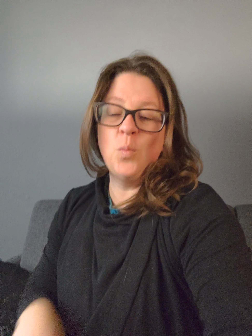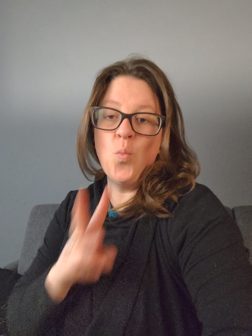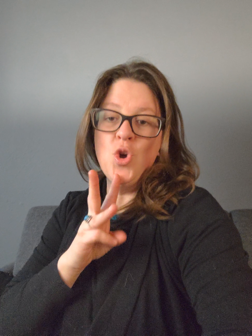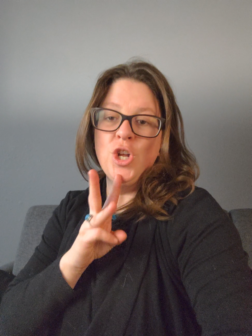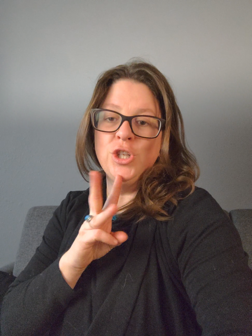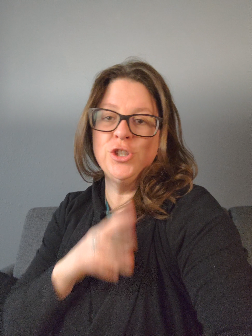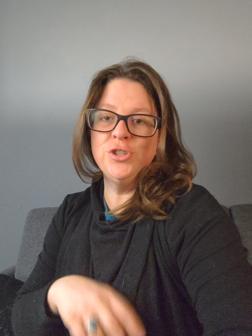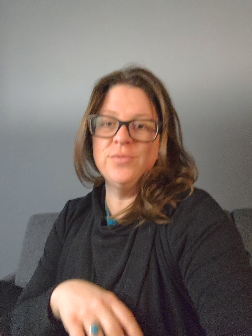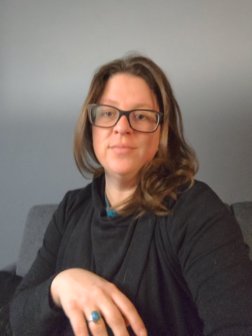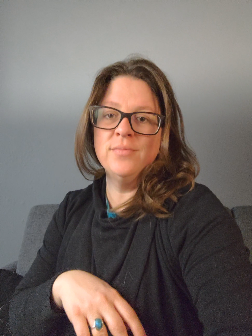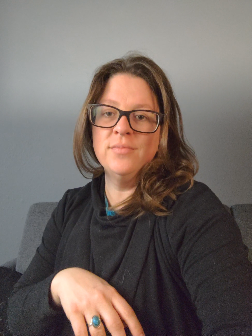water